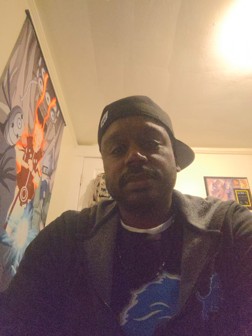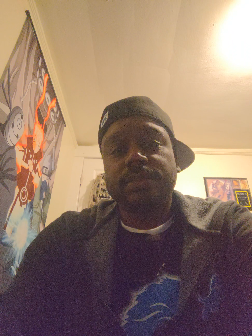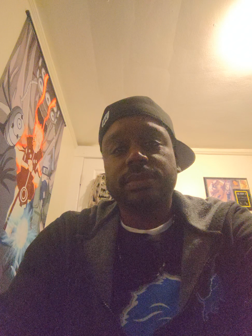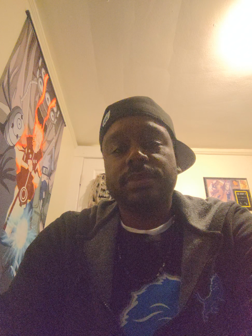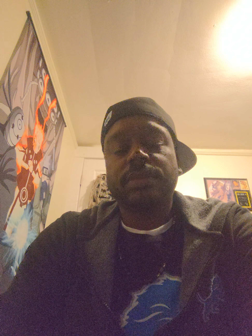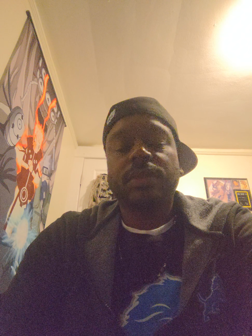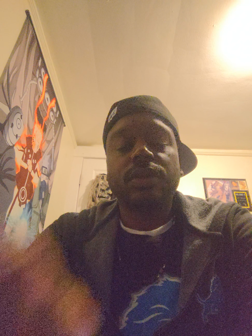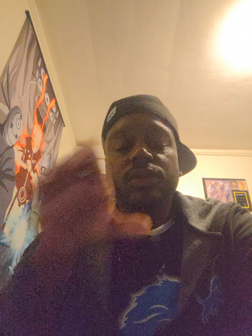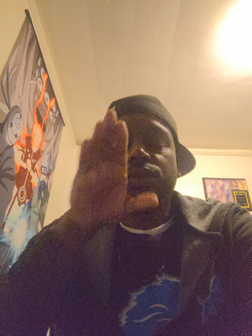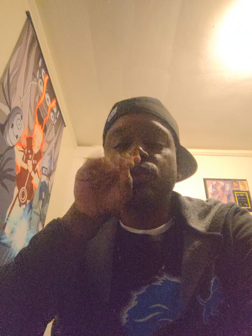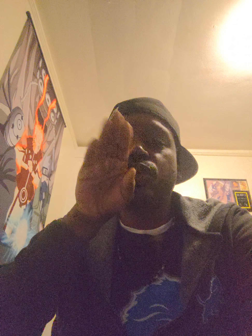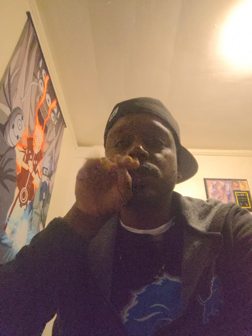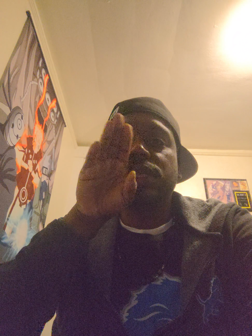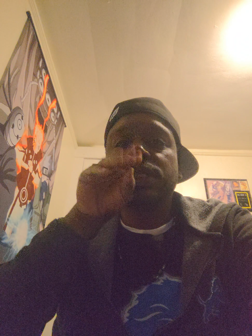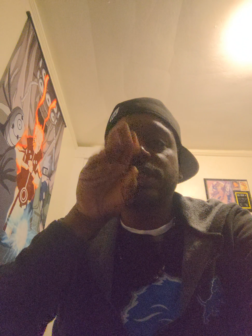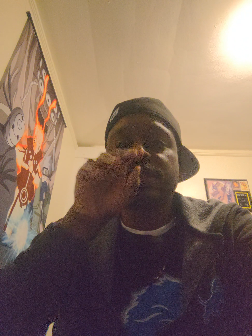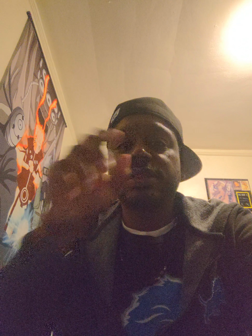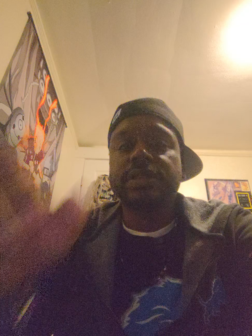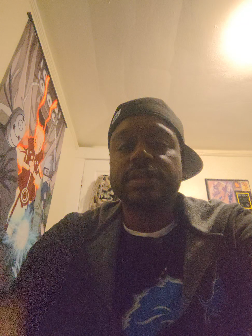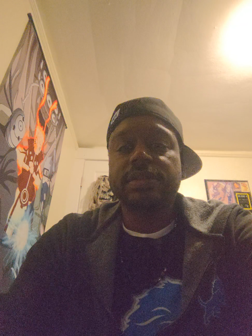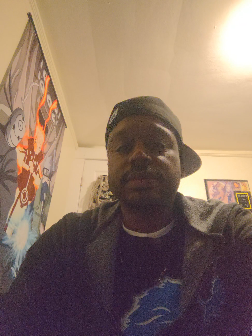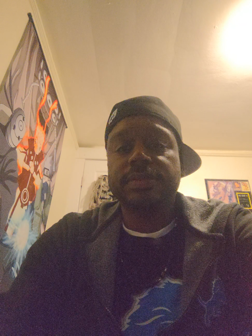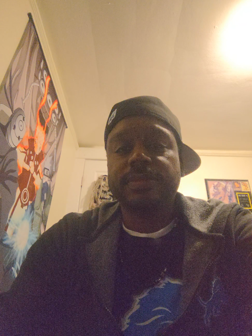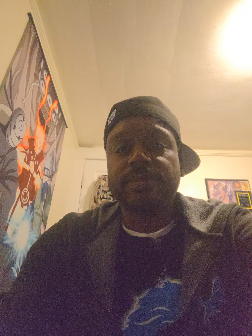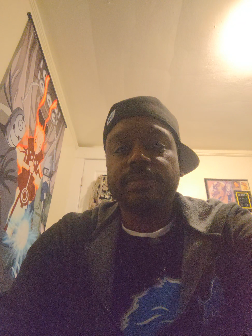goose